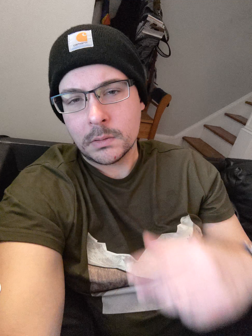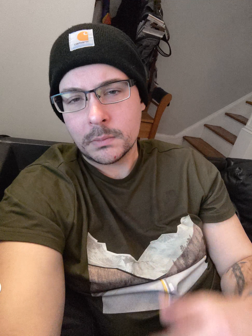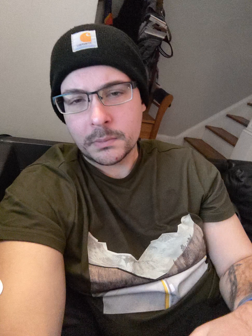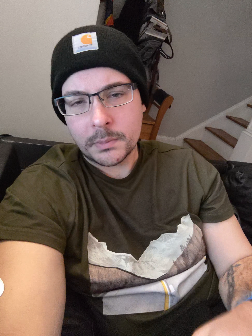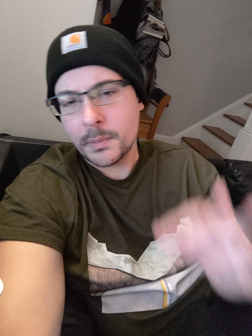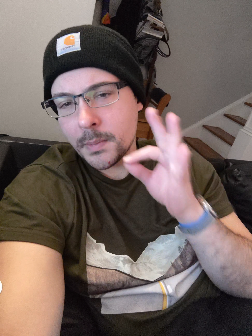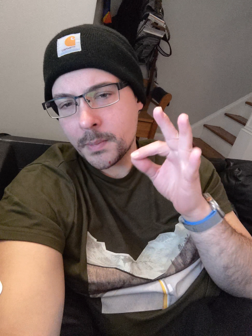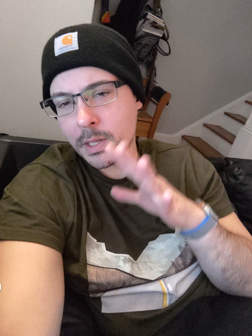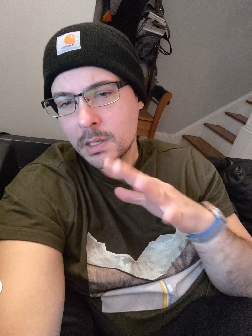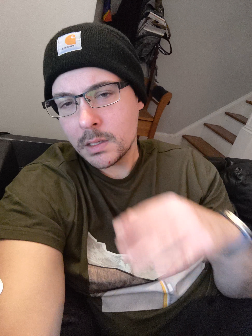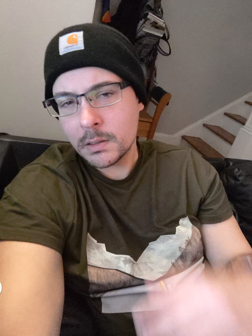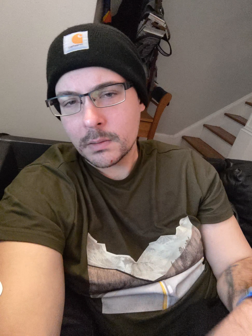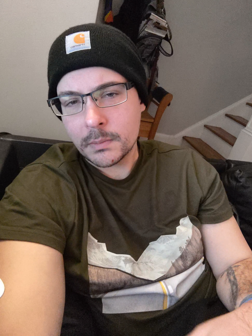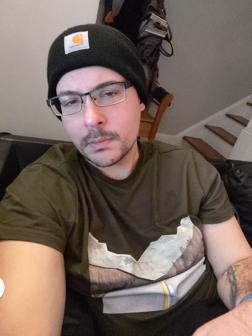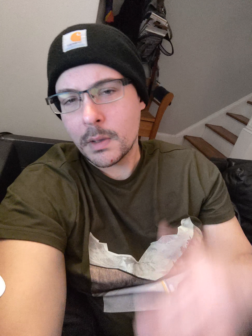bee